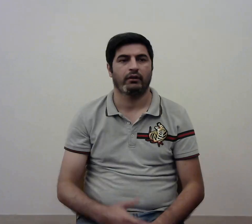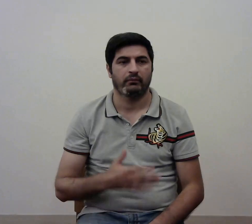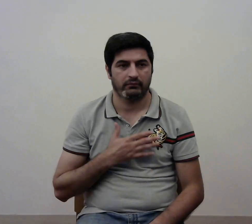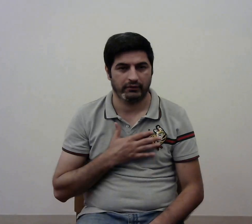mən